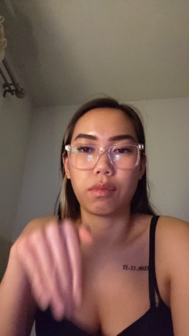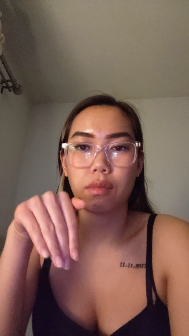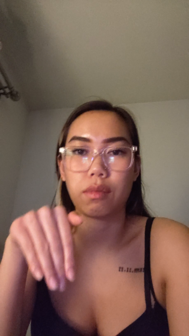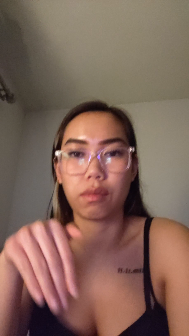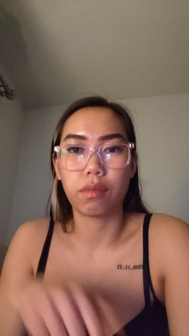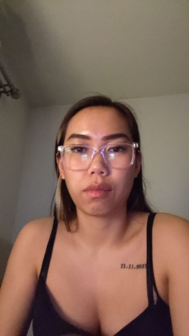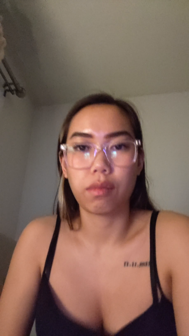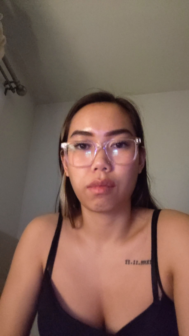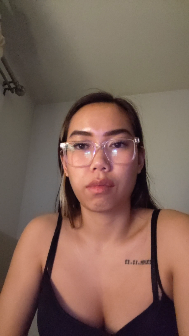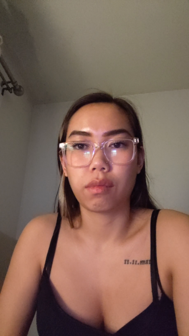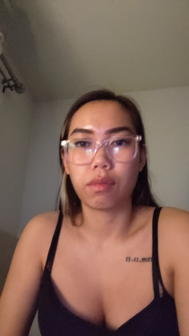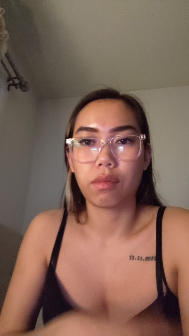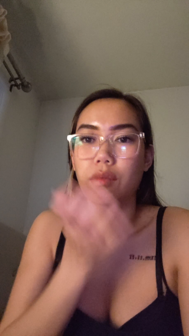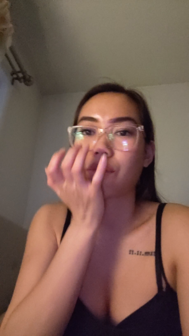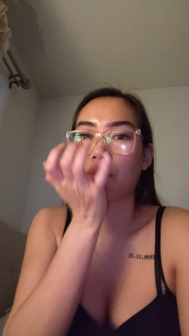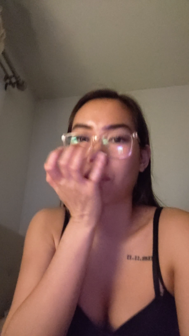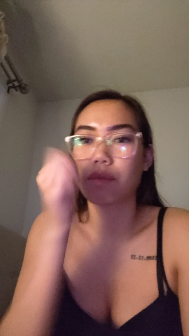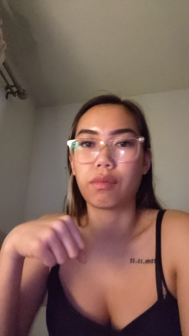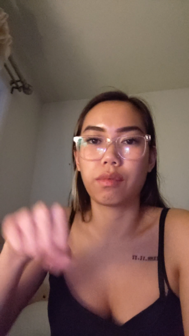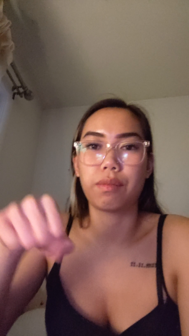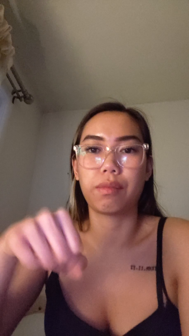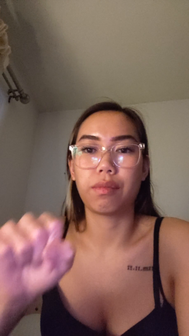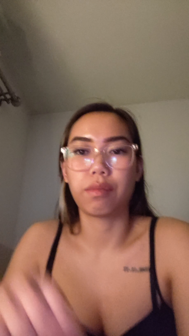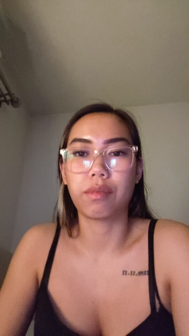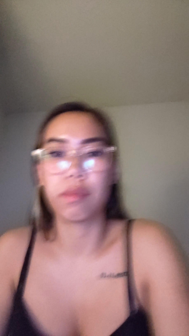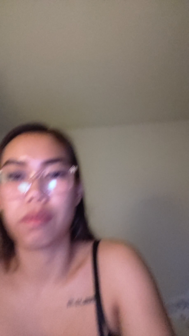lawn mower